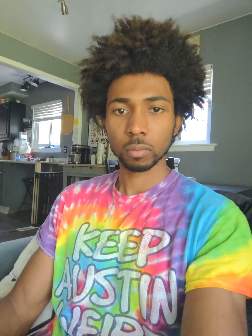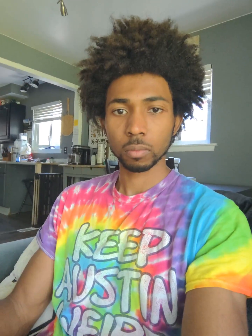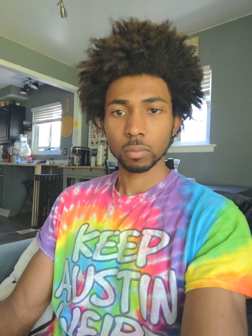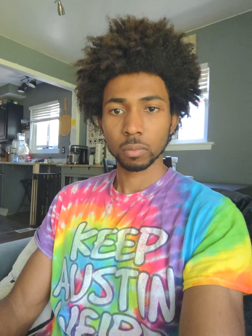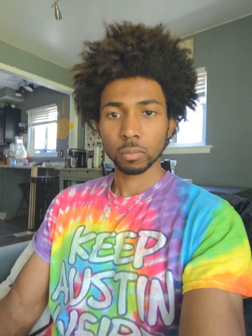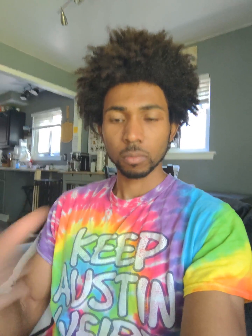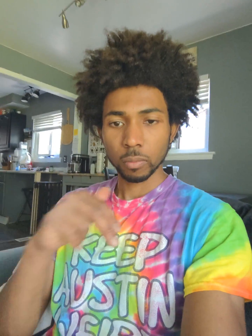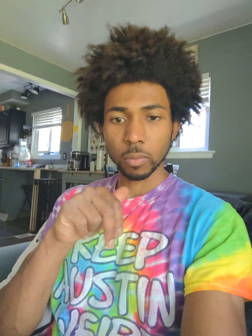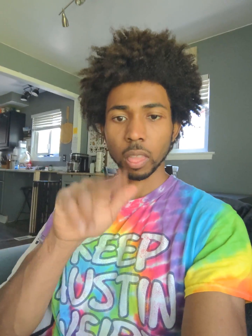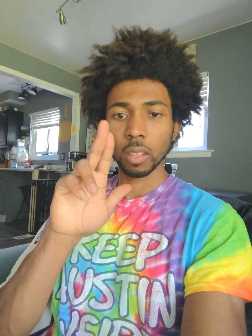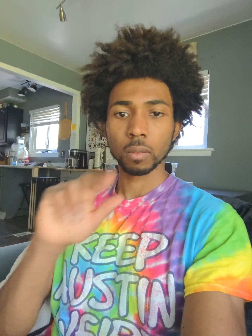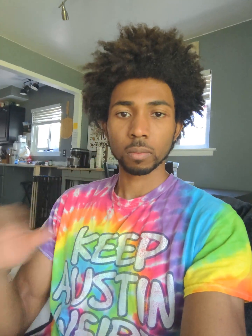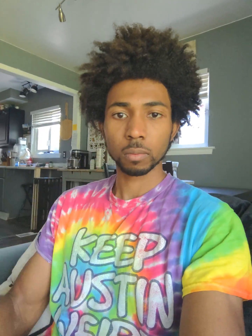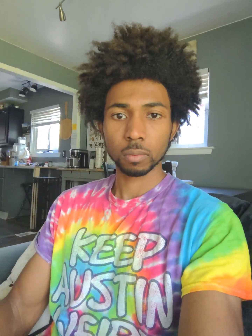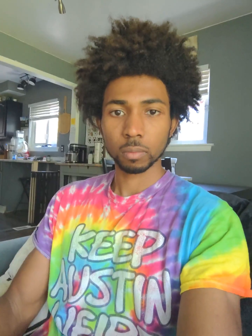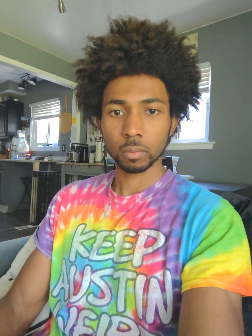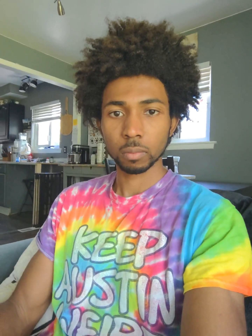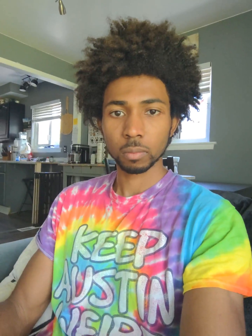lick